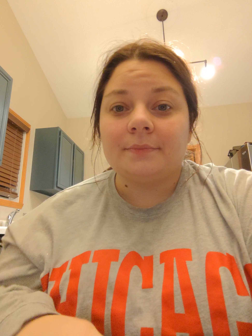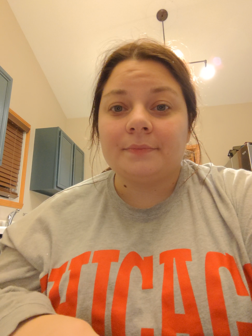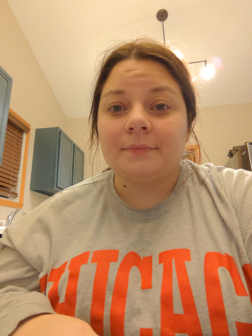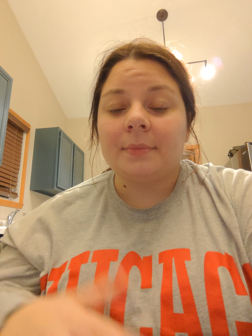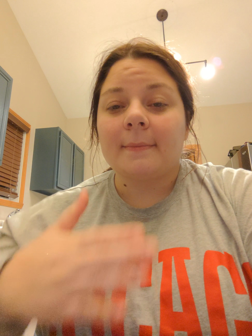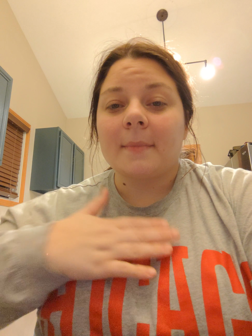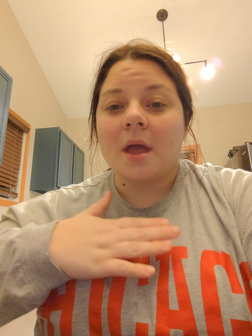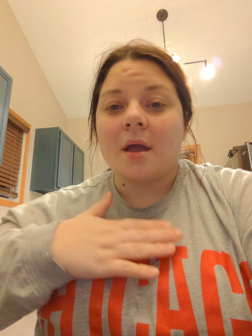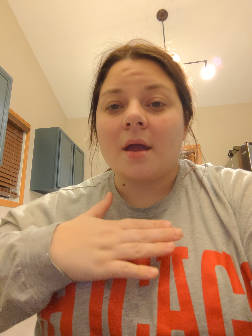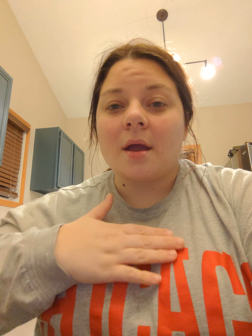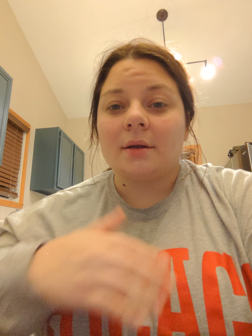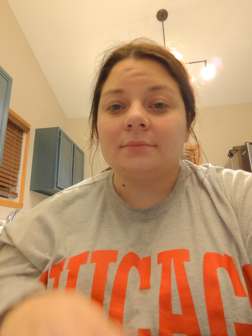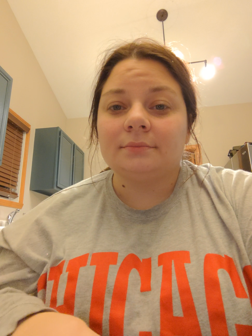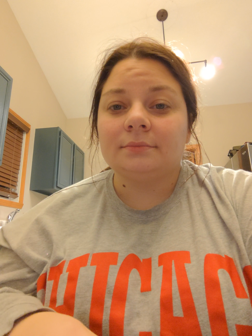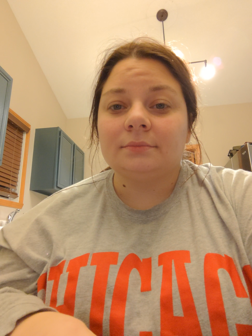my